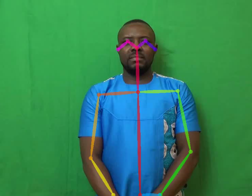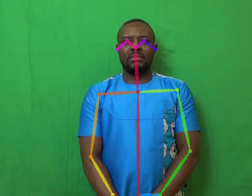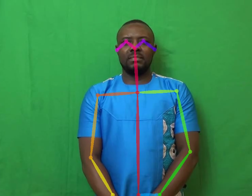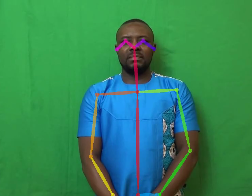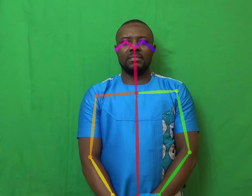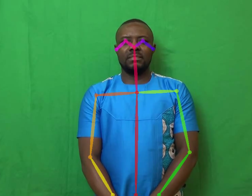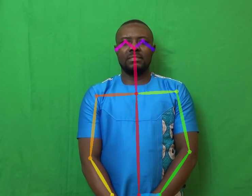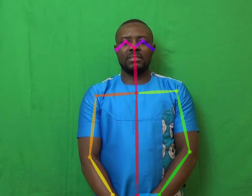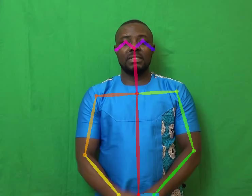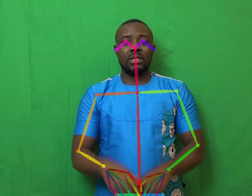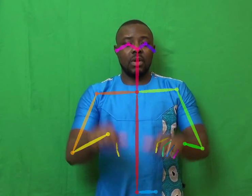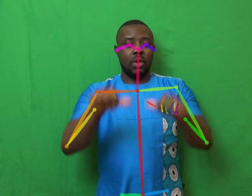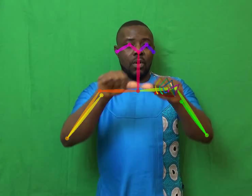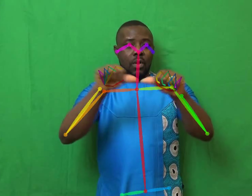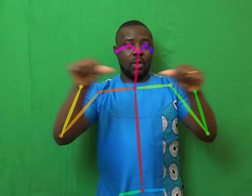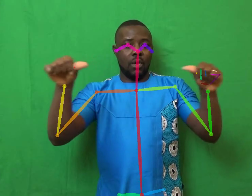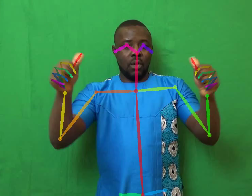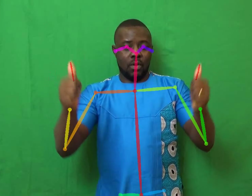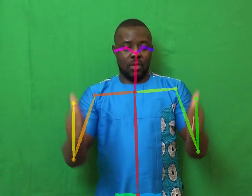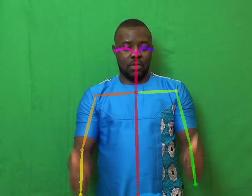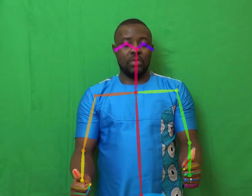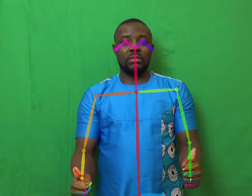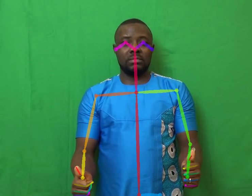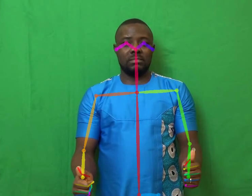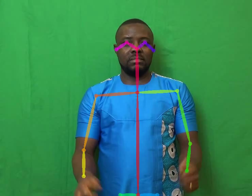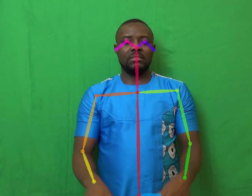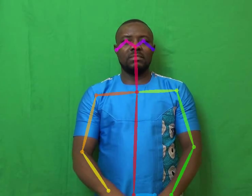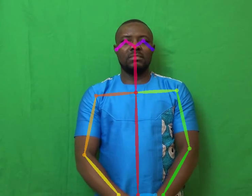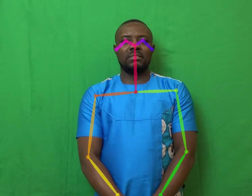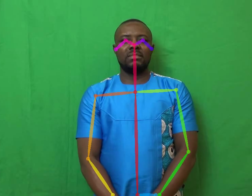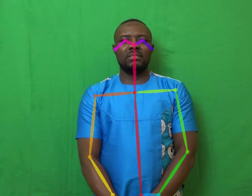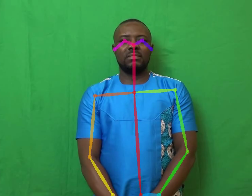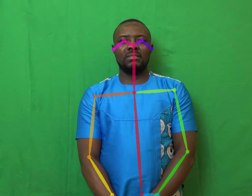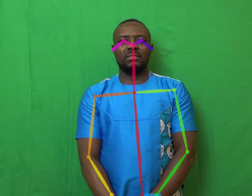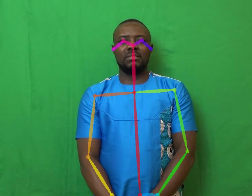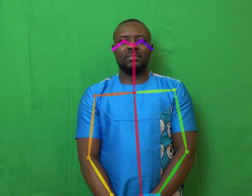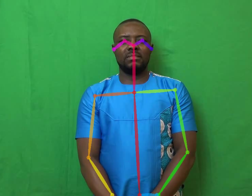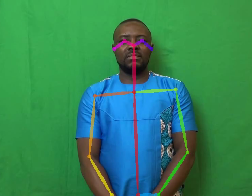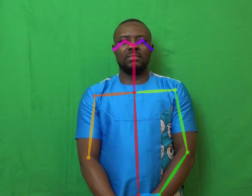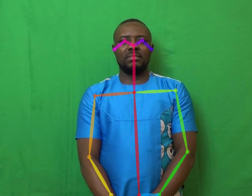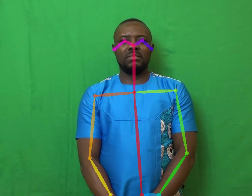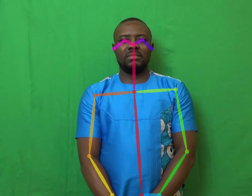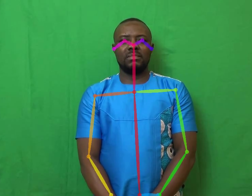altar